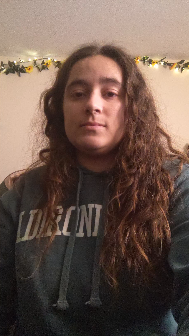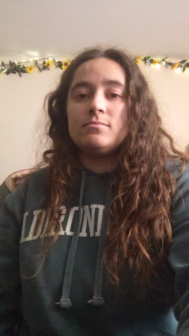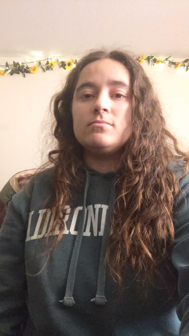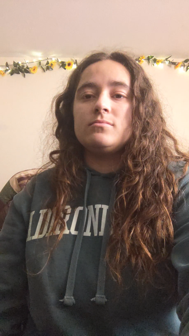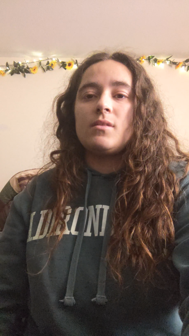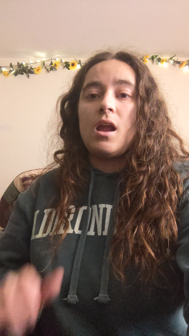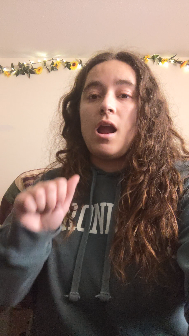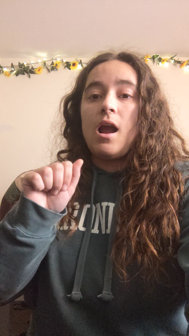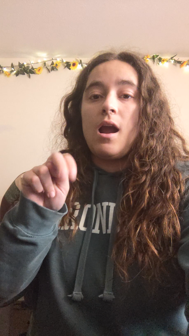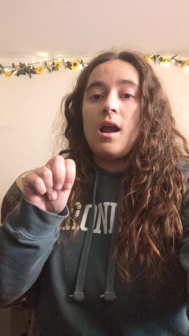an